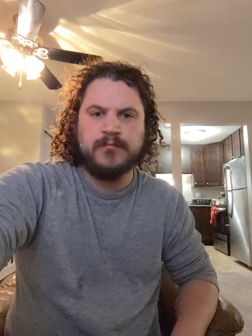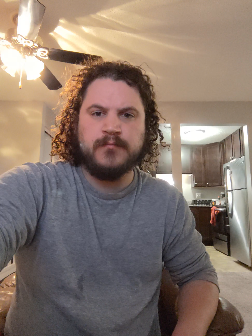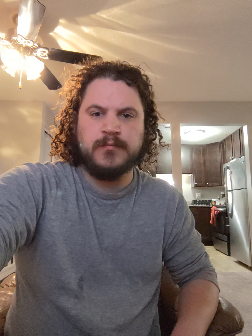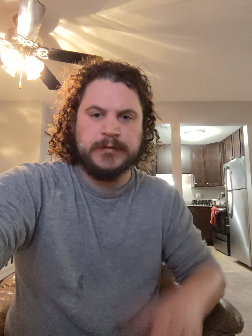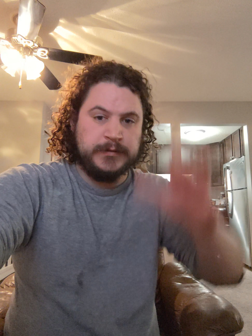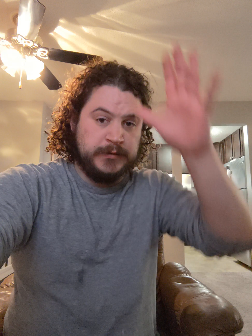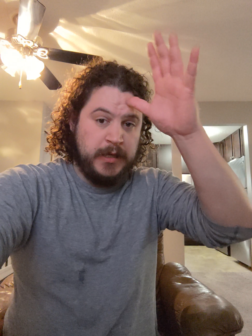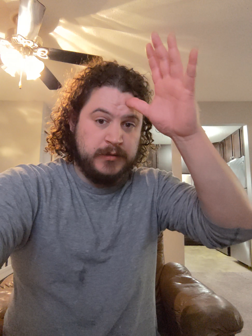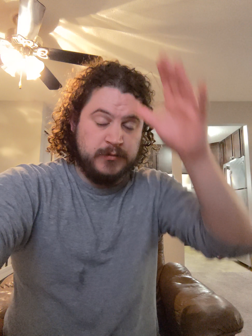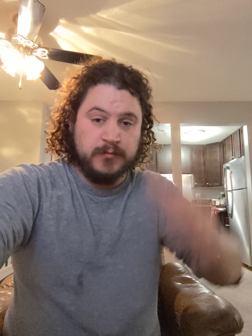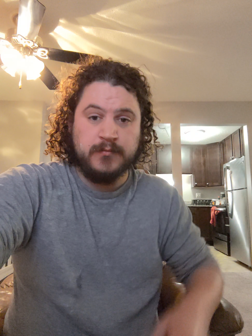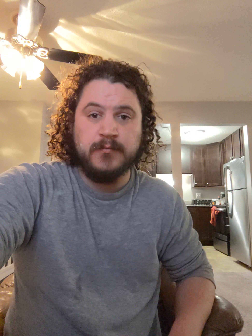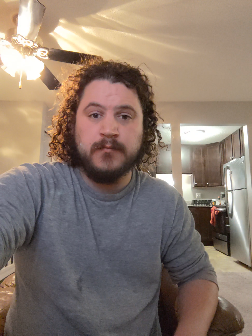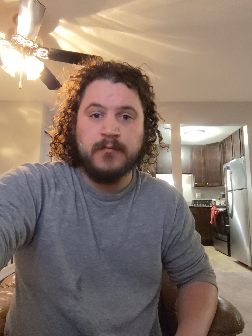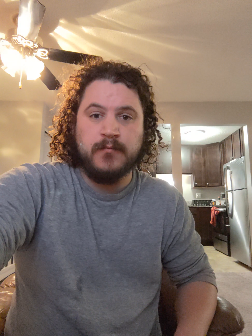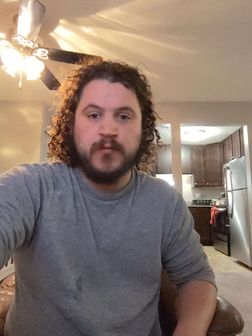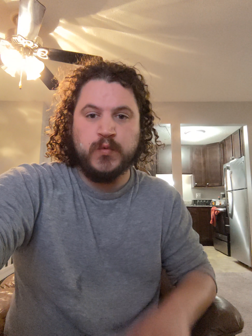dad